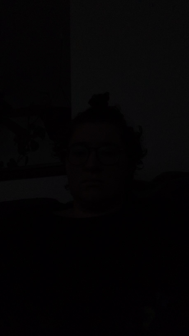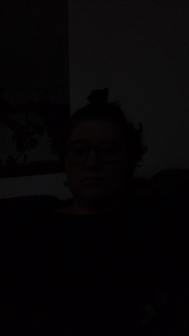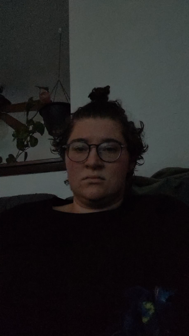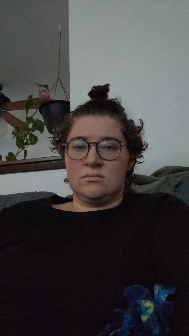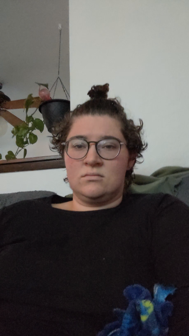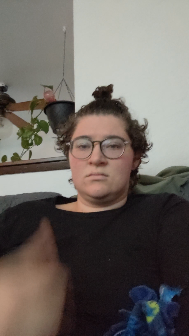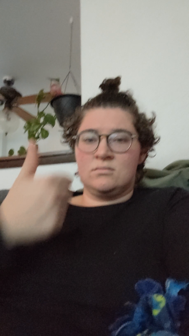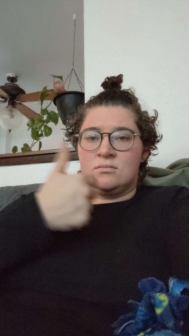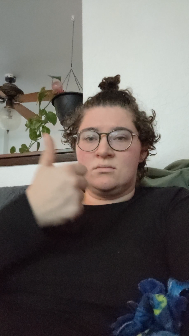game